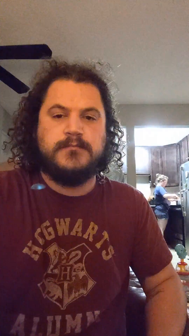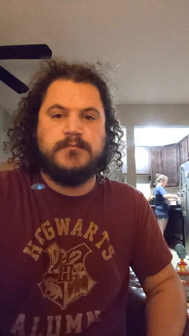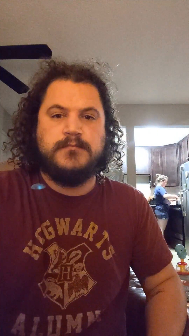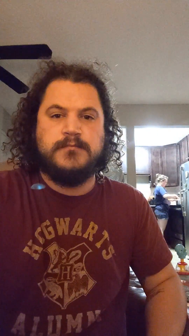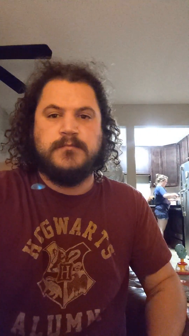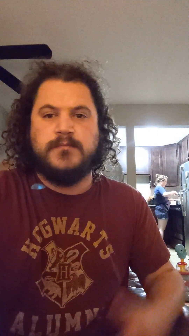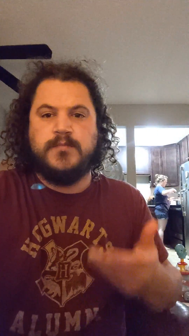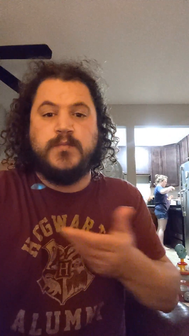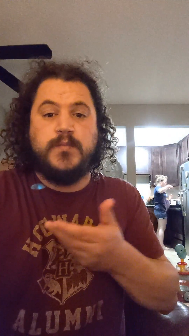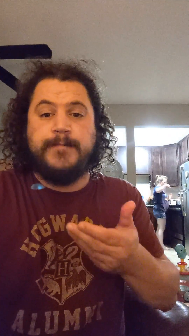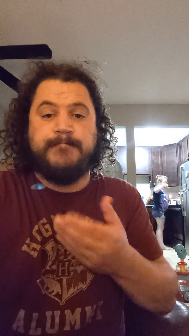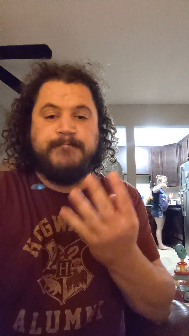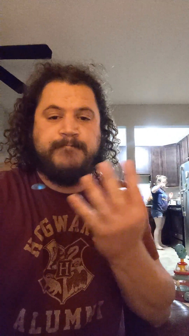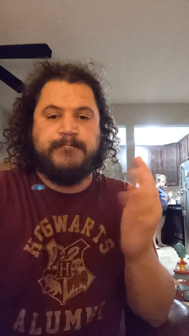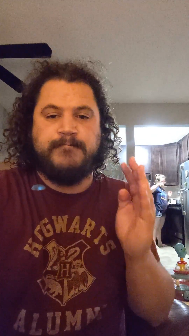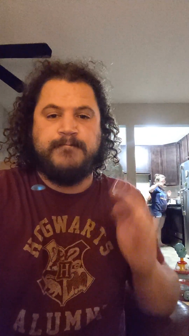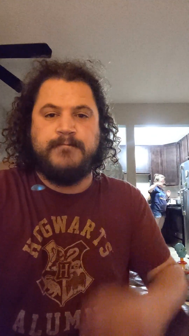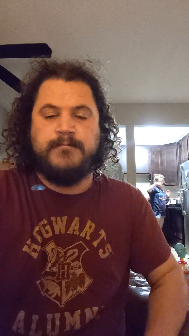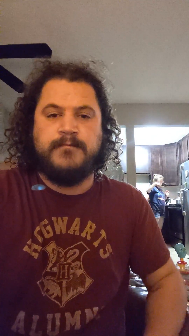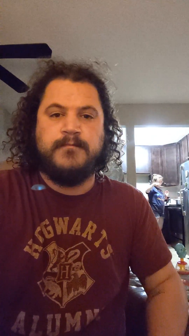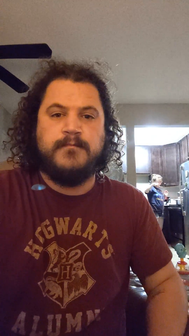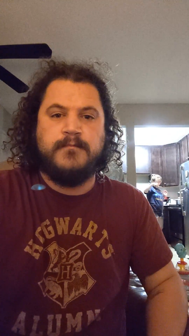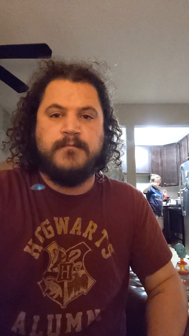crib